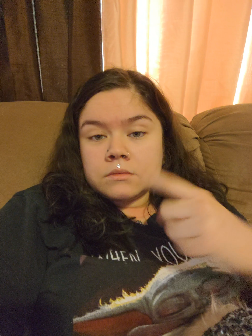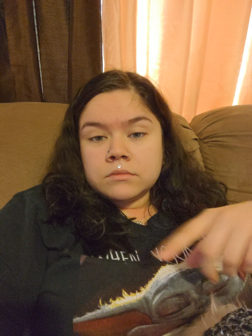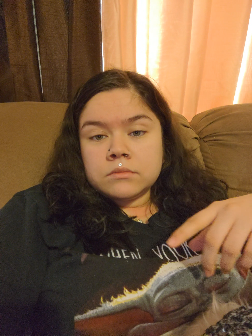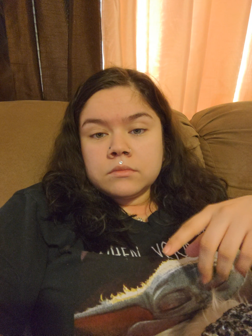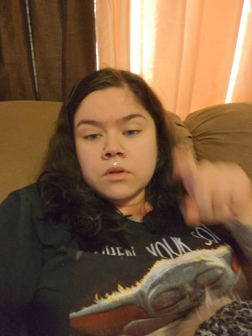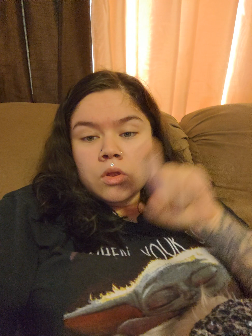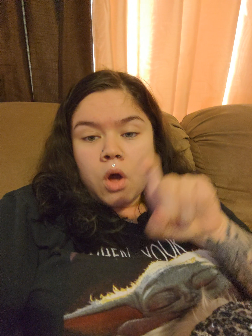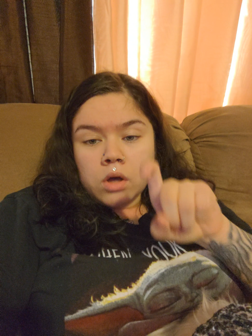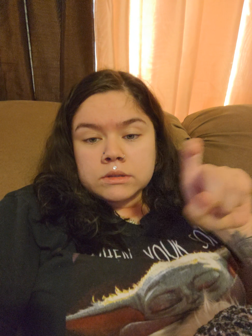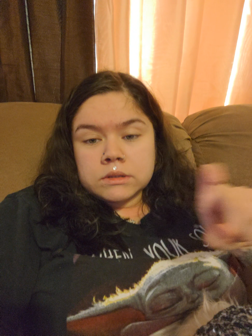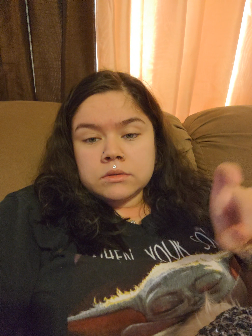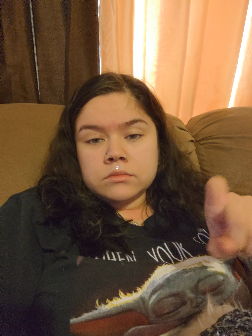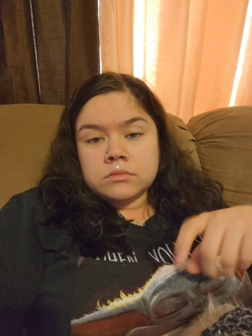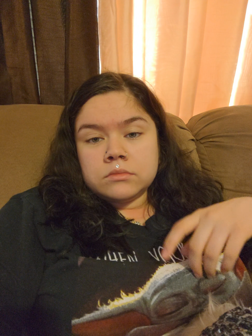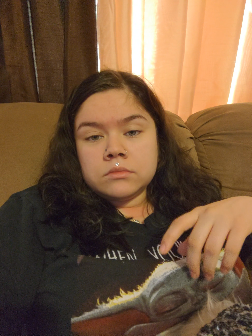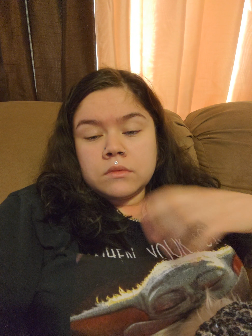closet